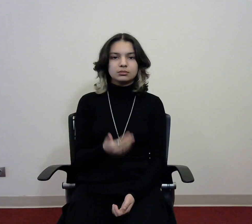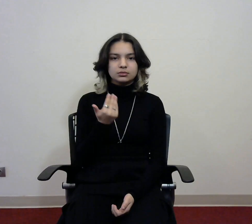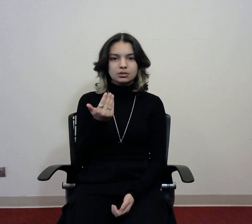siz